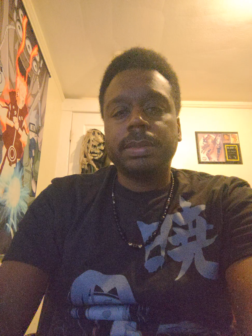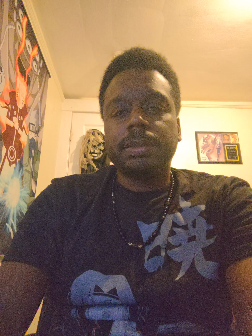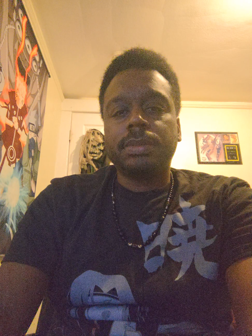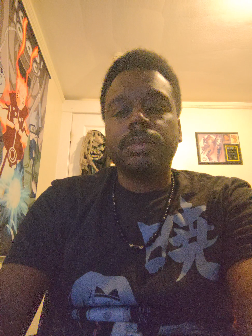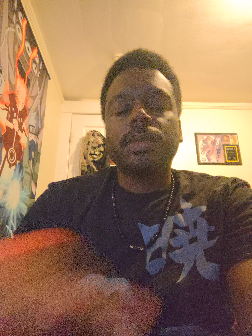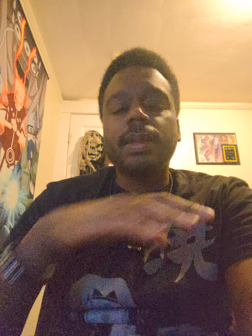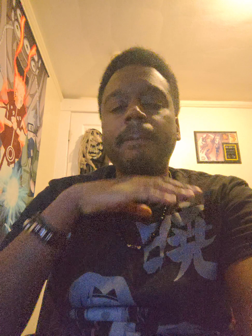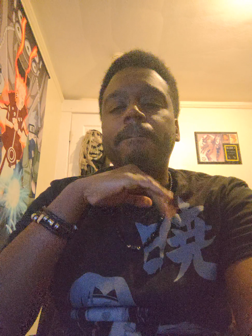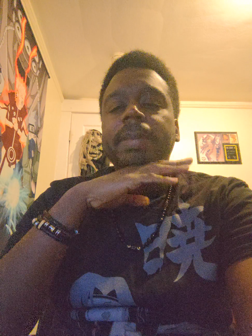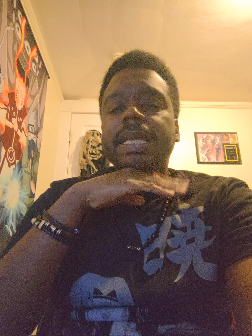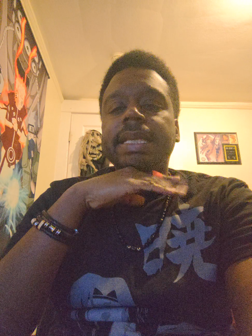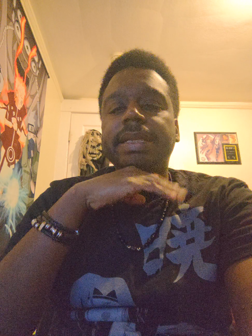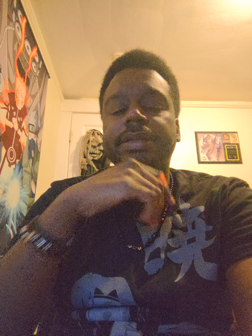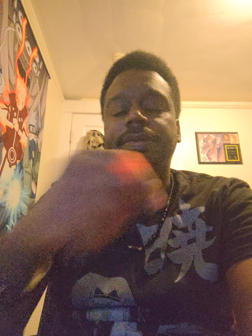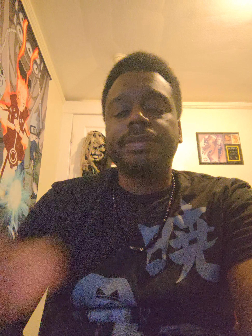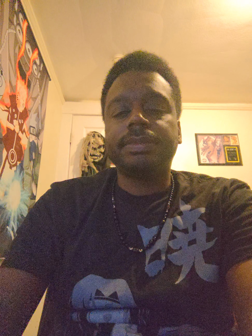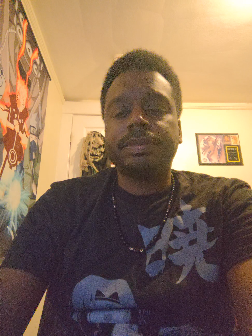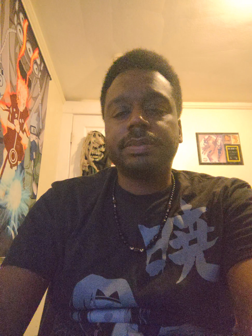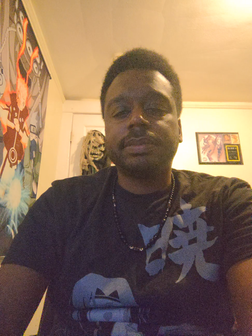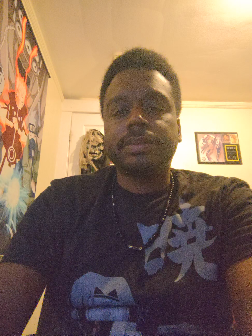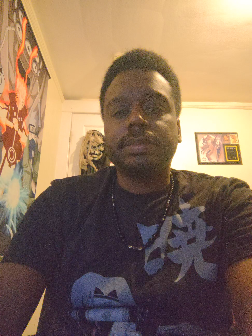pig